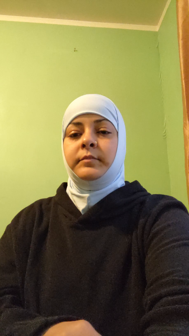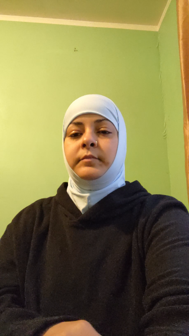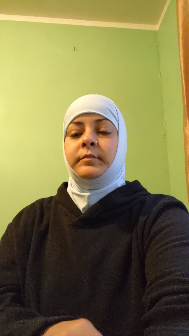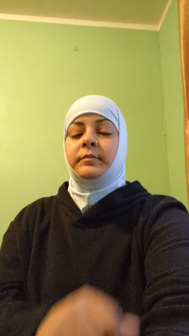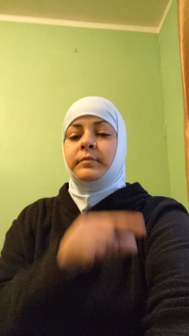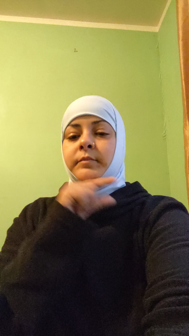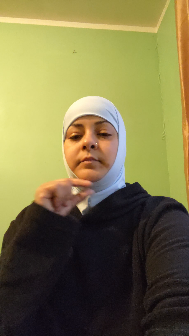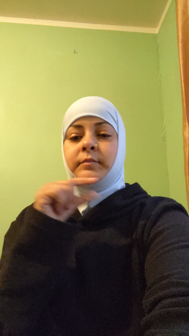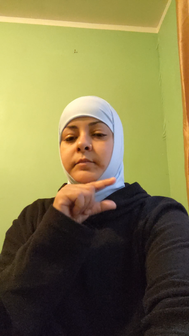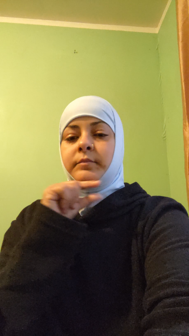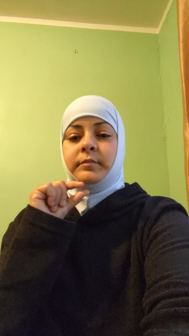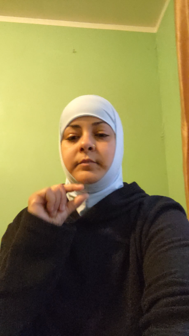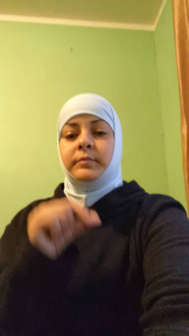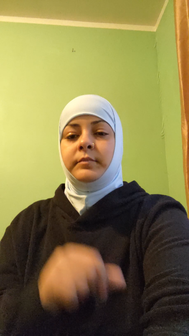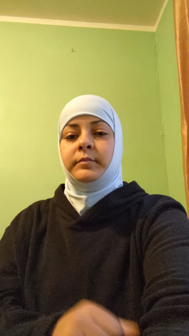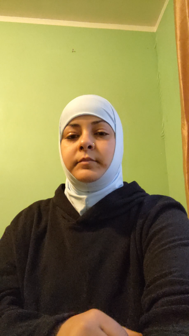glue